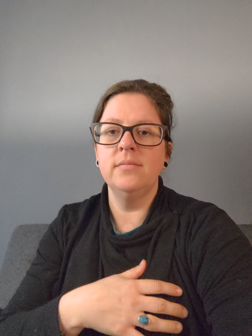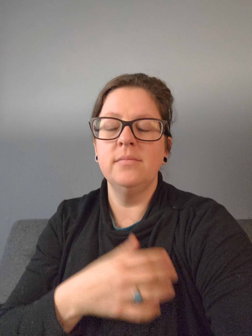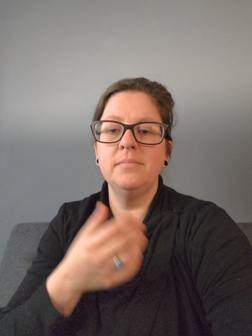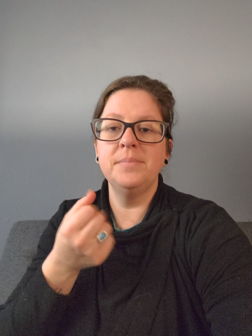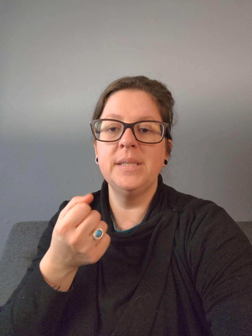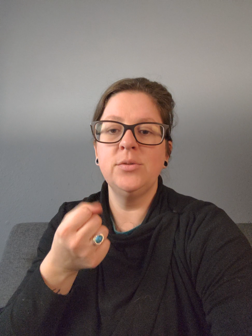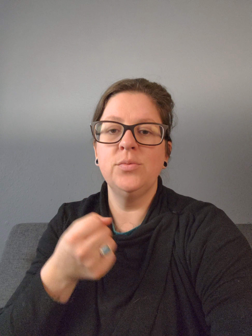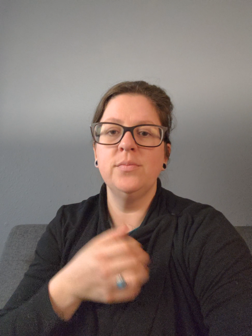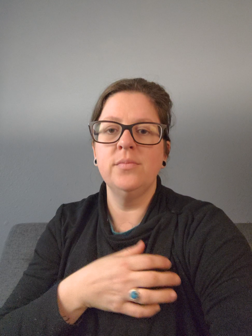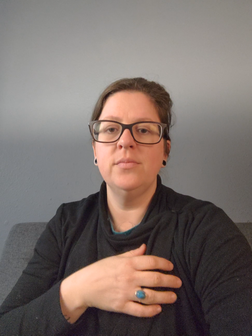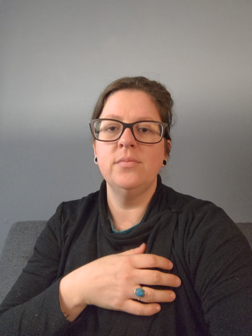milk